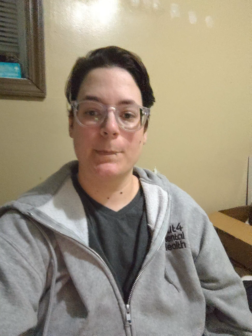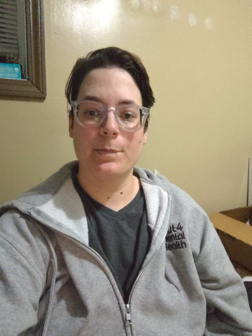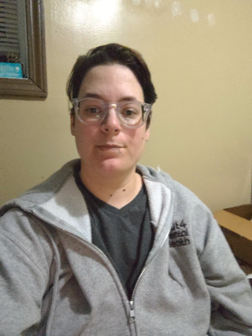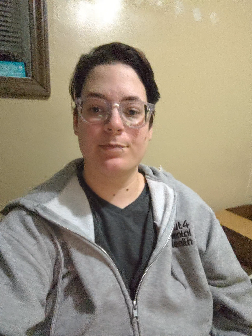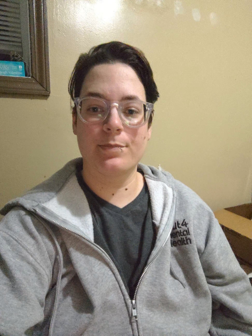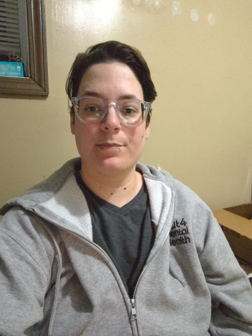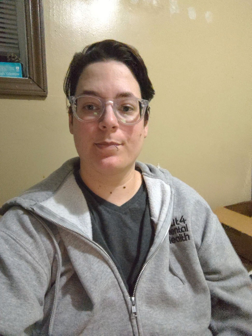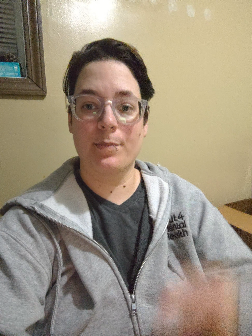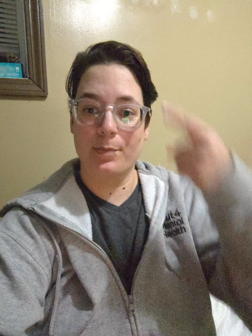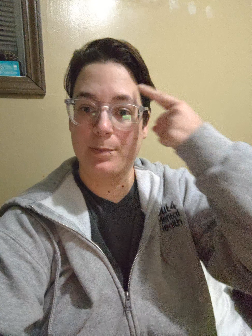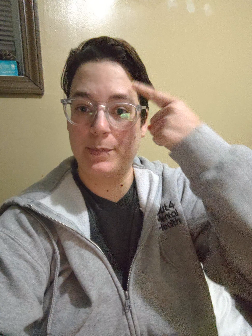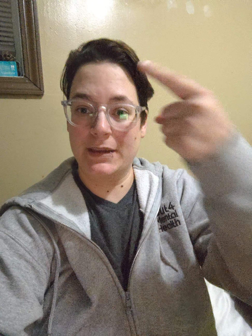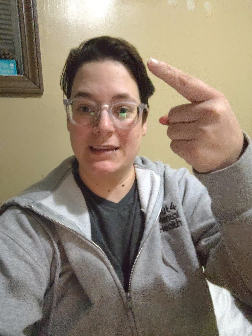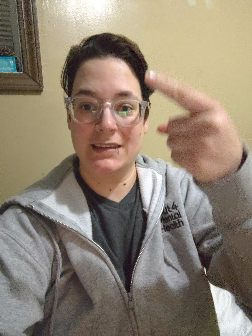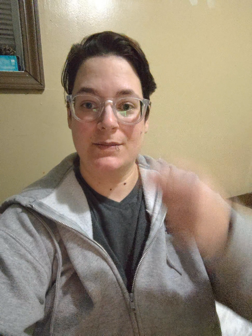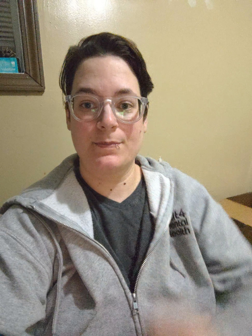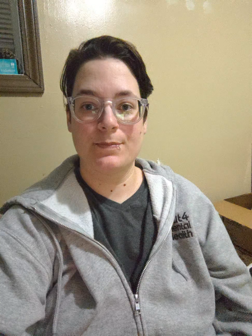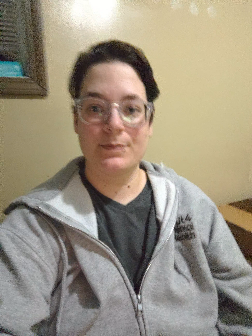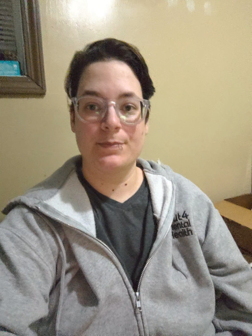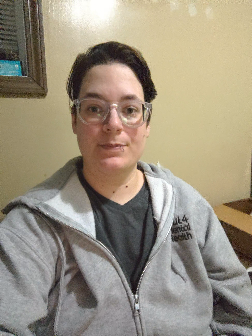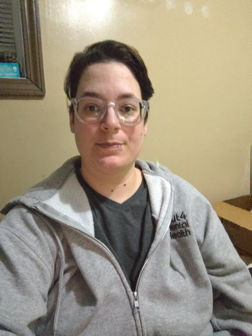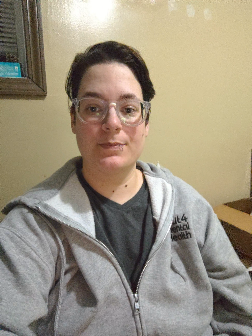penny